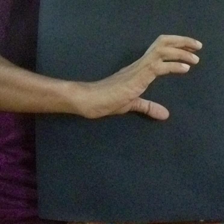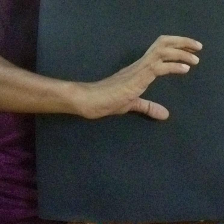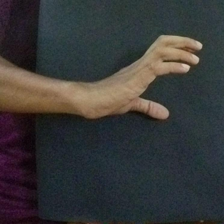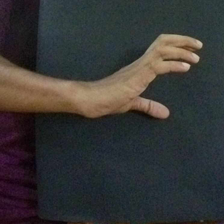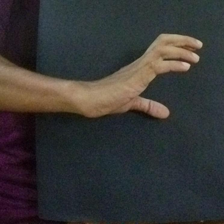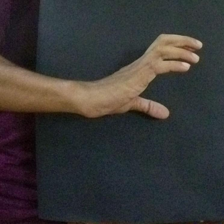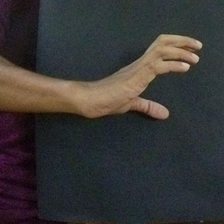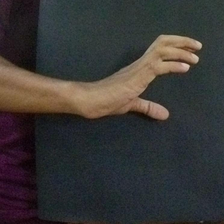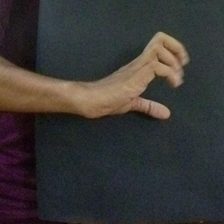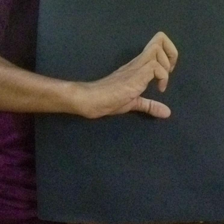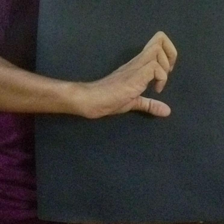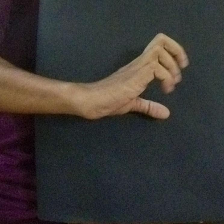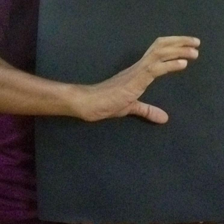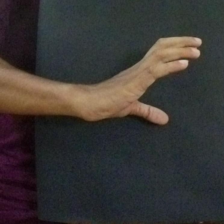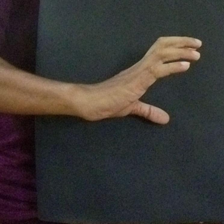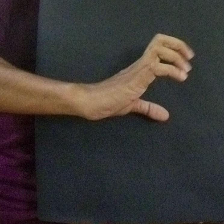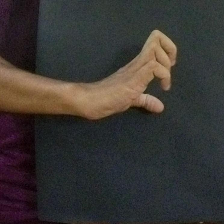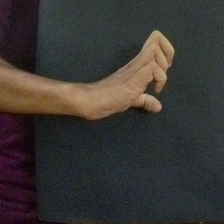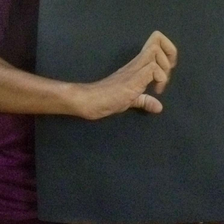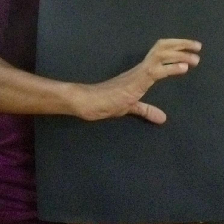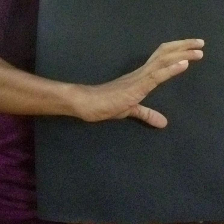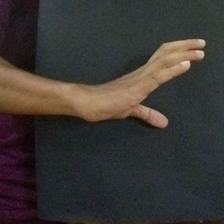pain